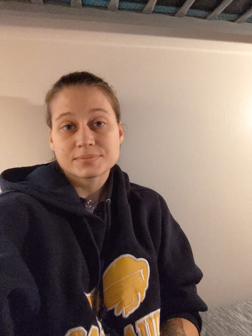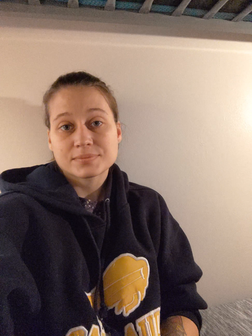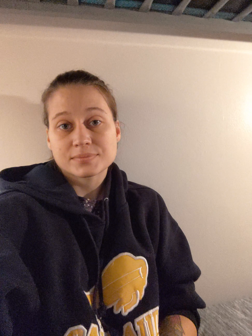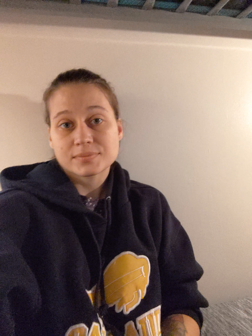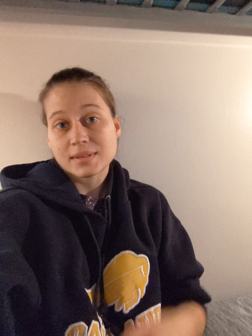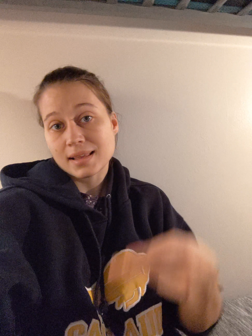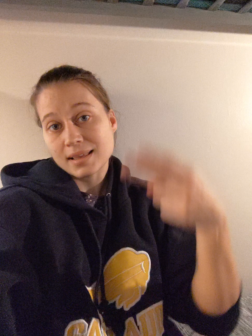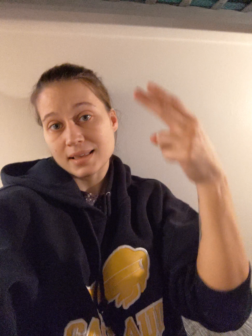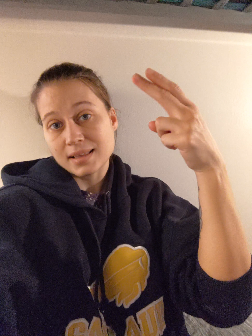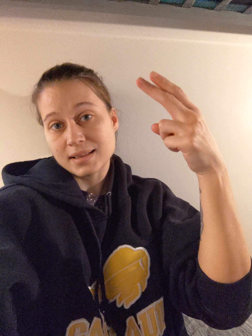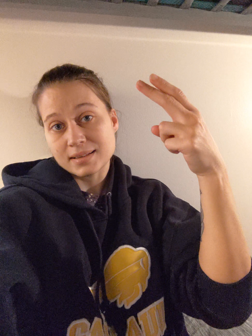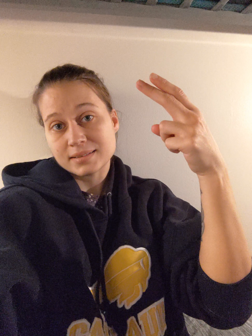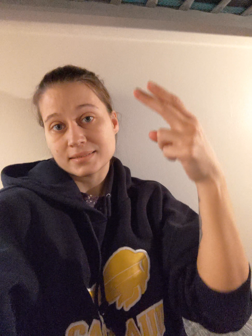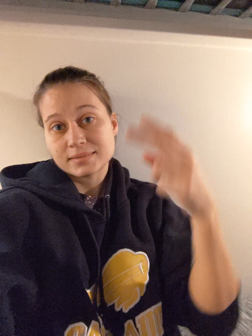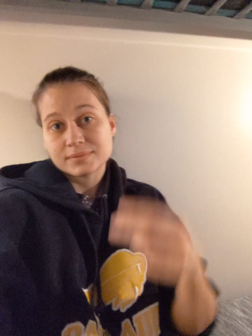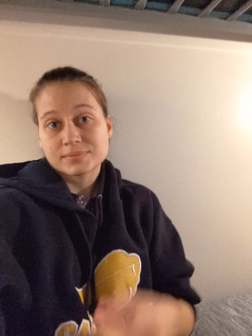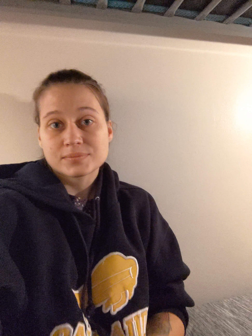high